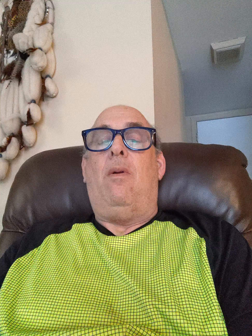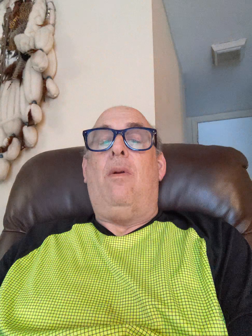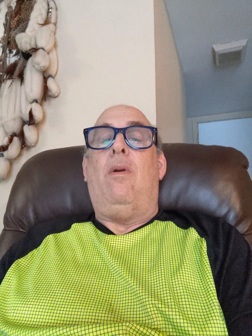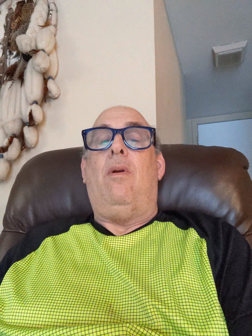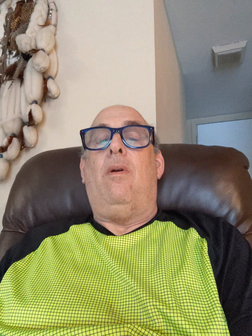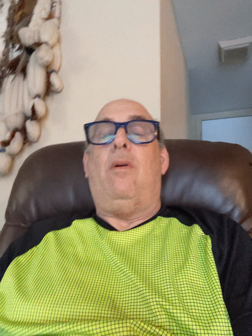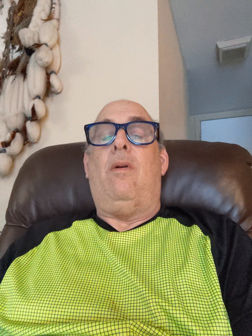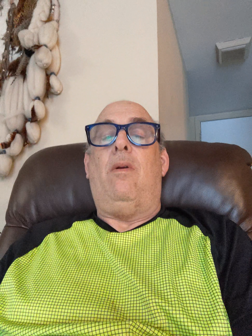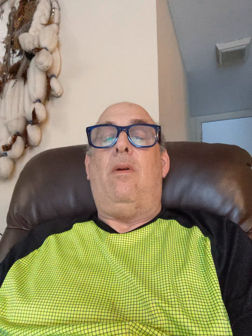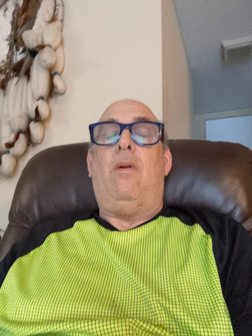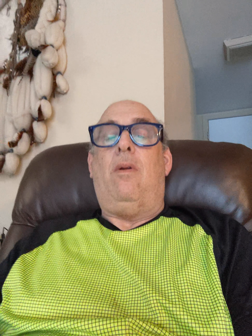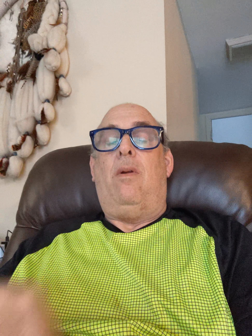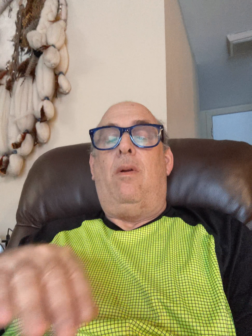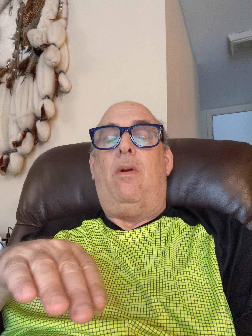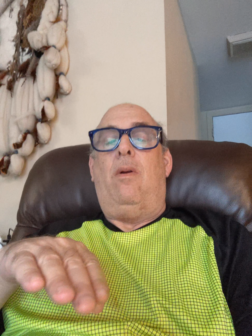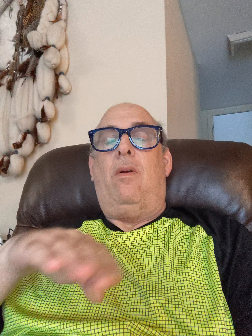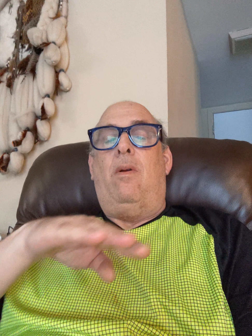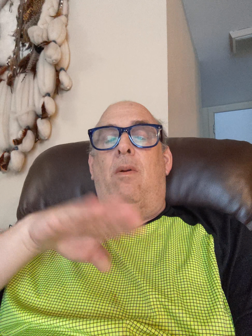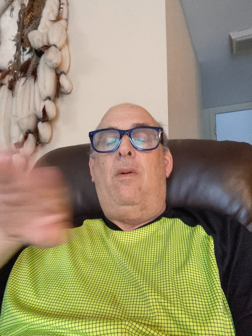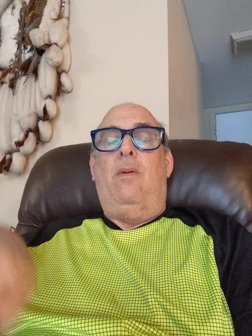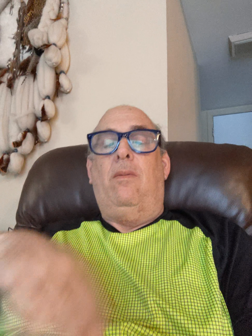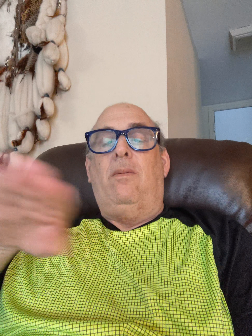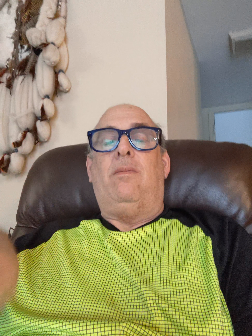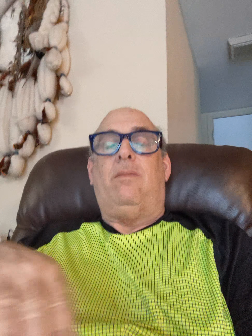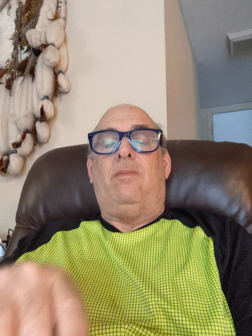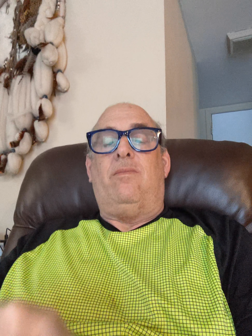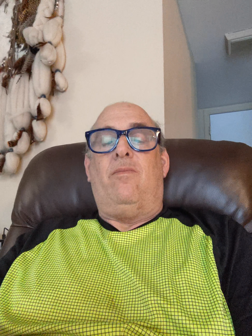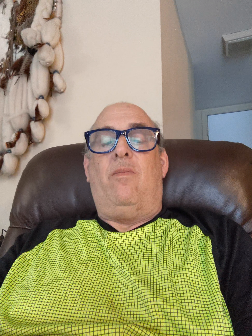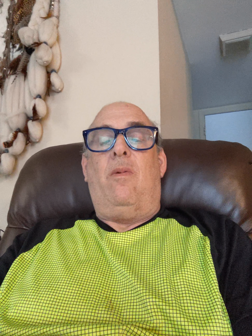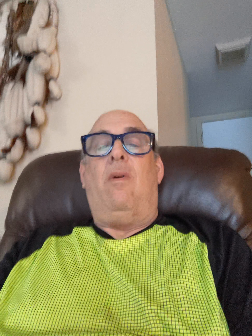pool